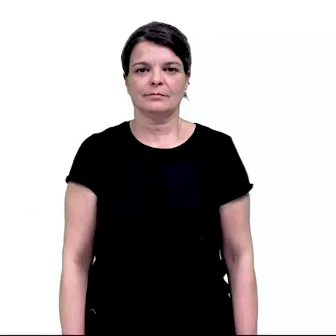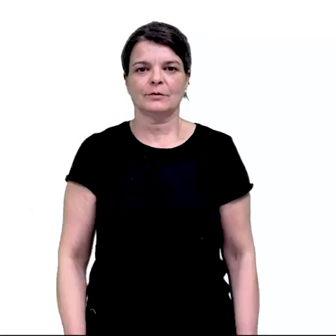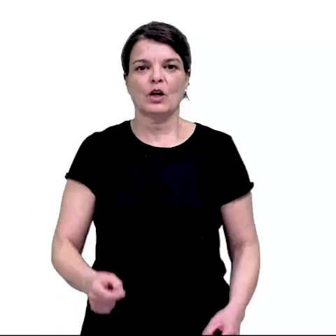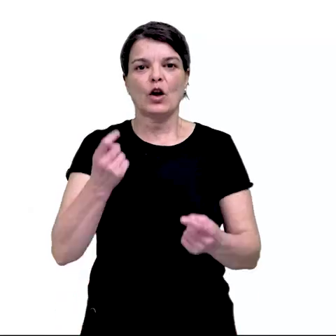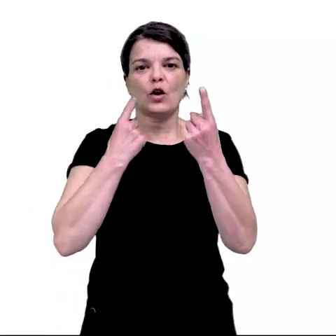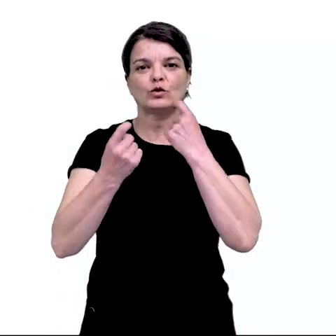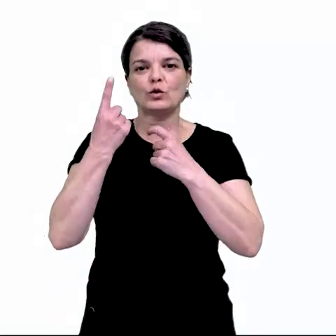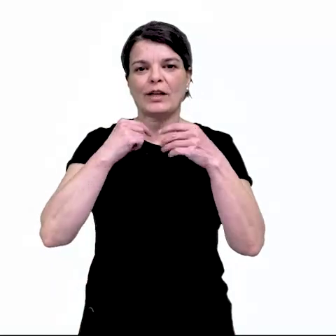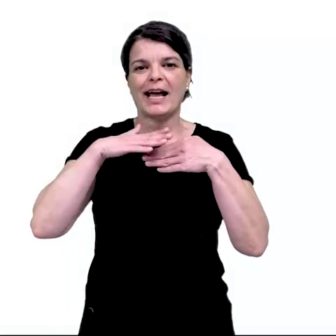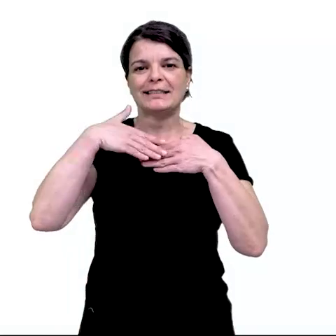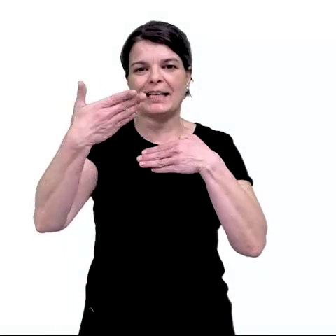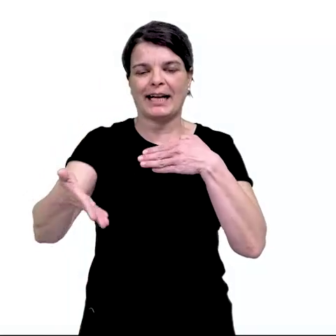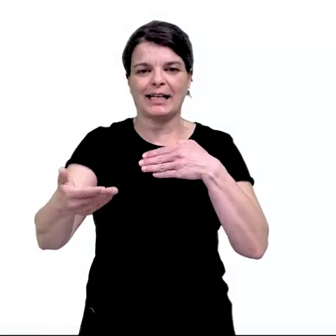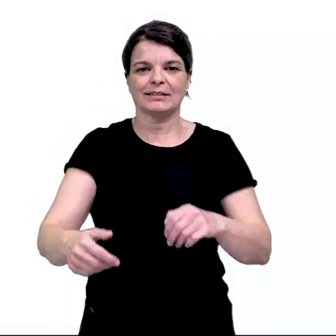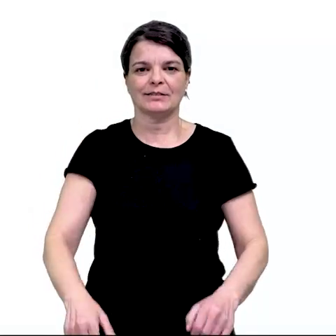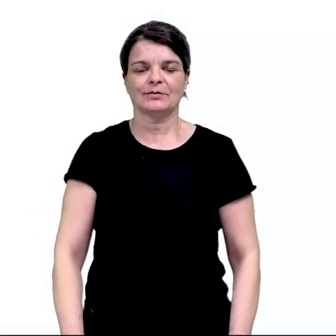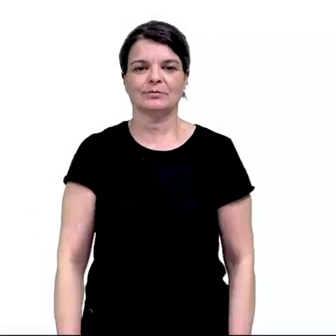consulta fuera